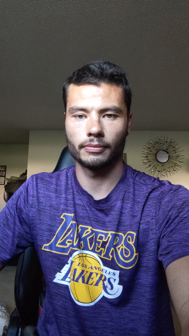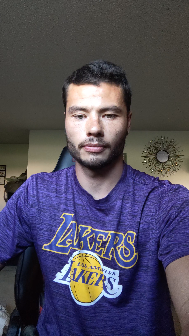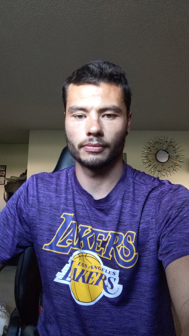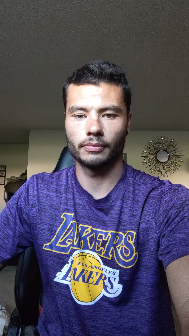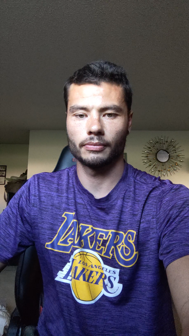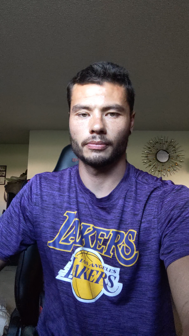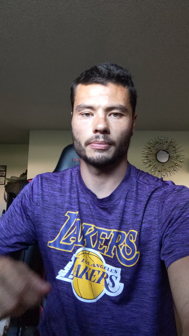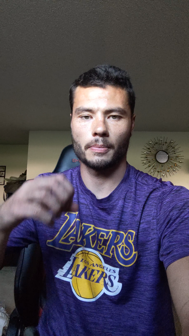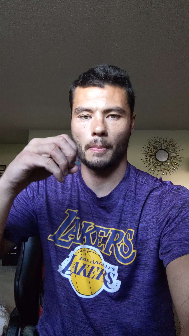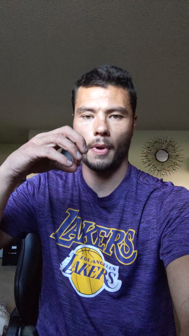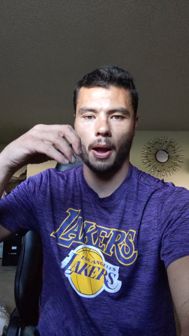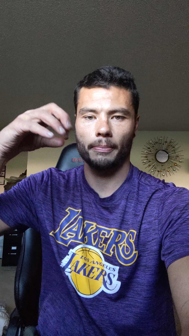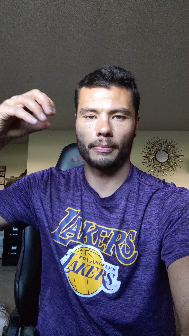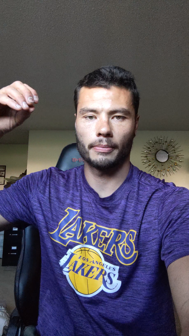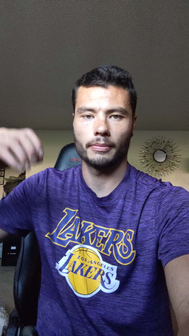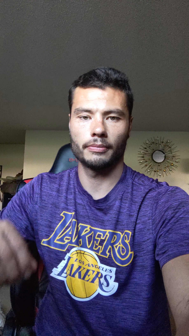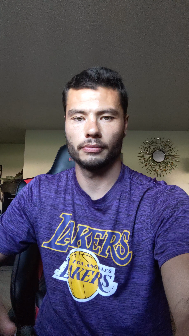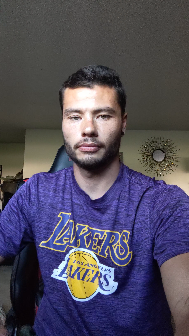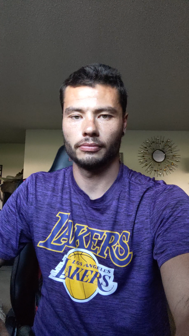bubbles